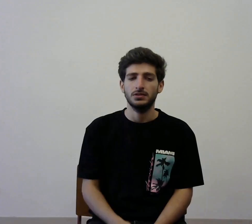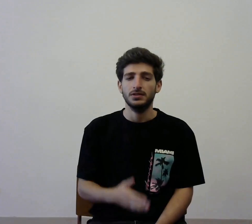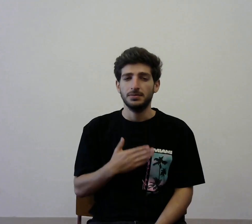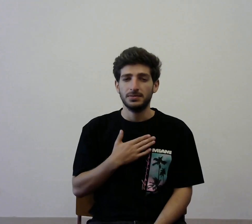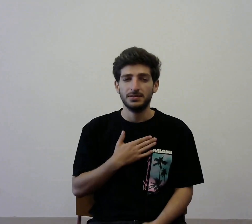mən